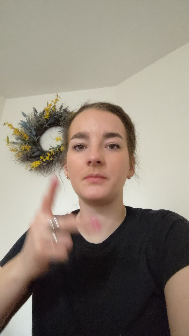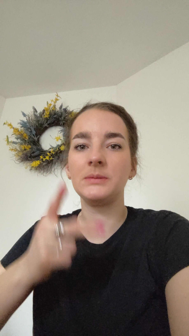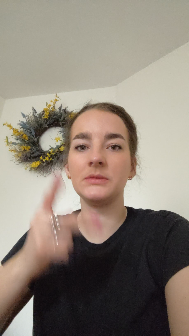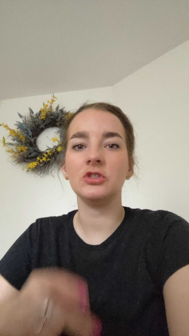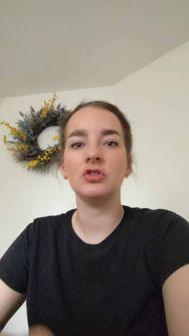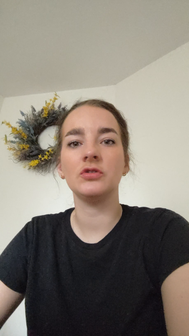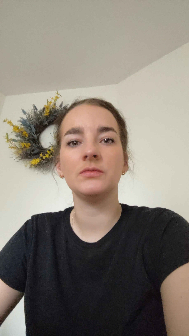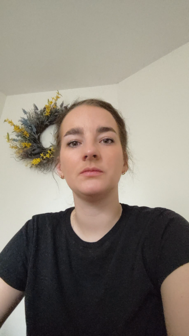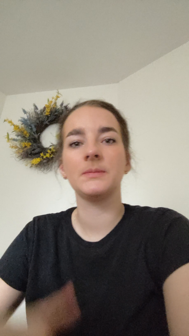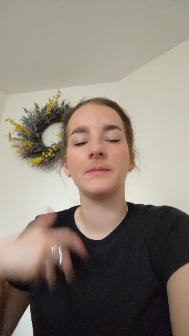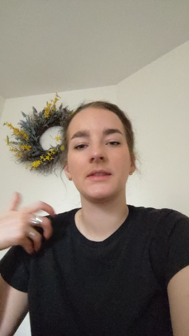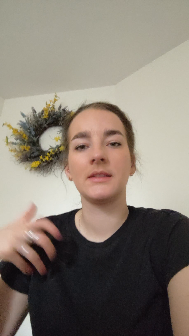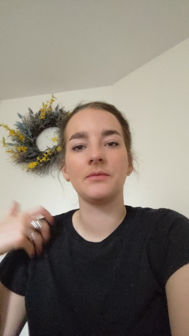monkey